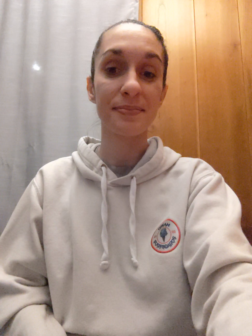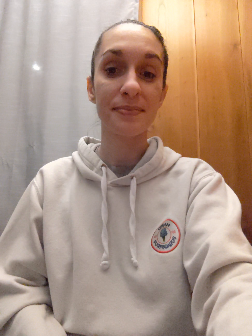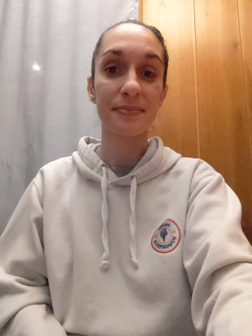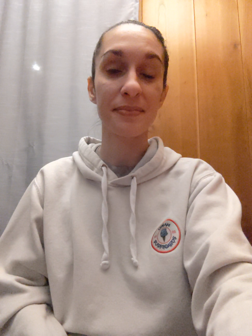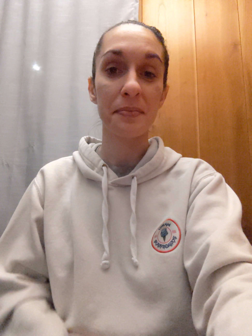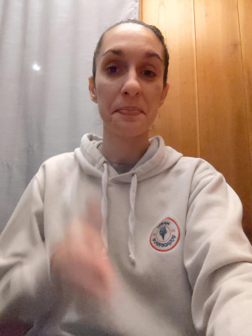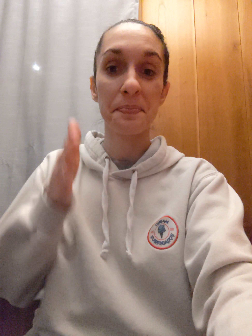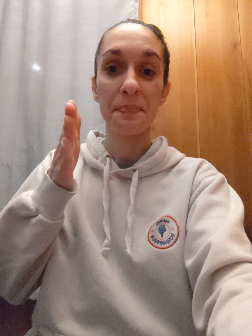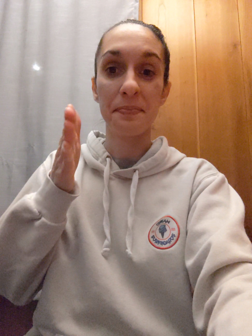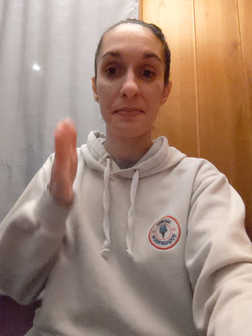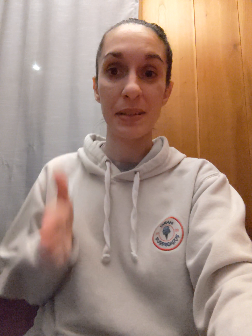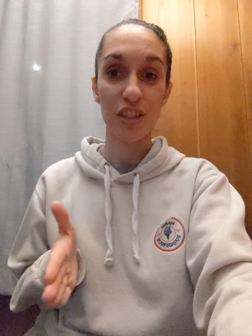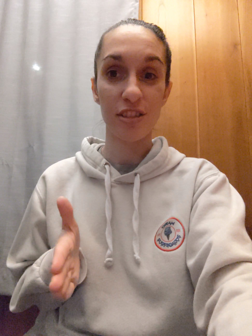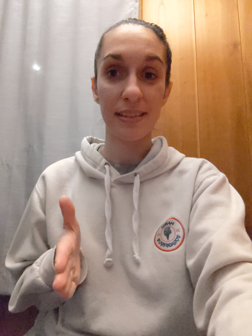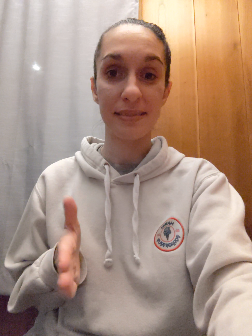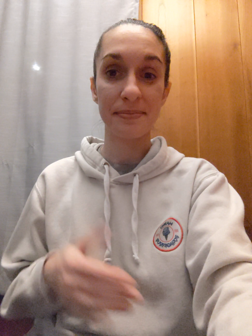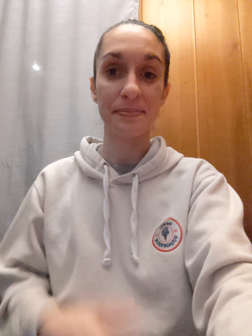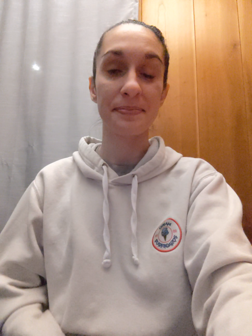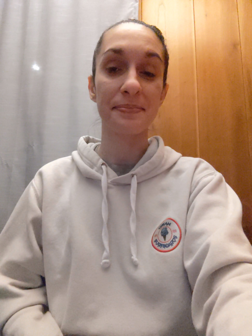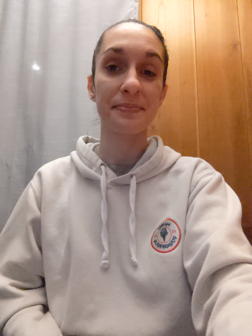person